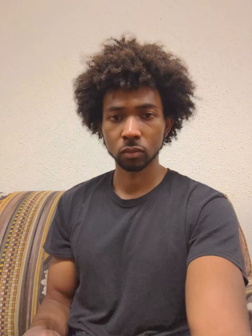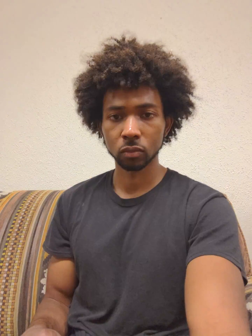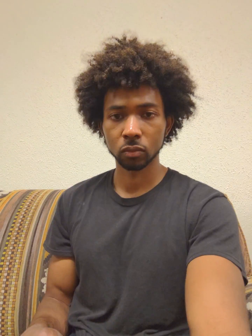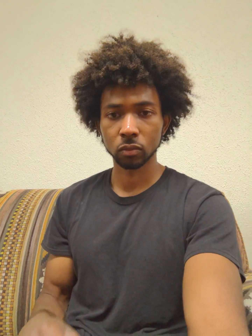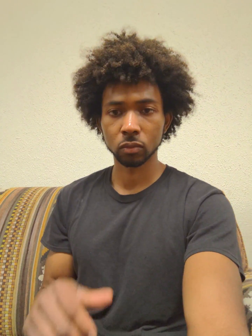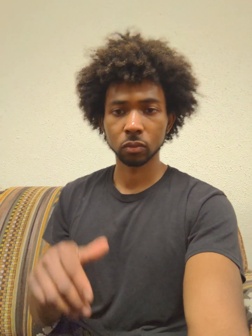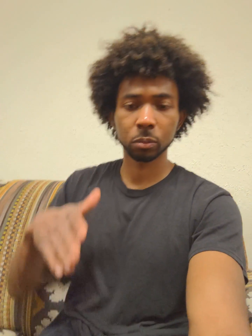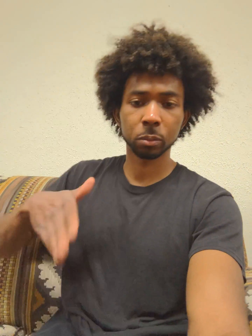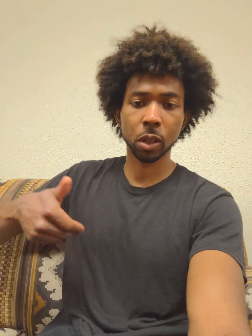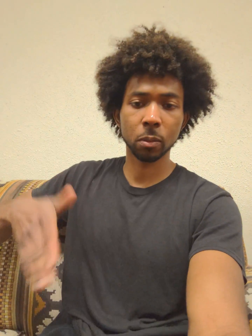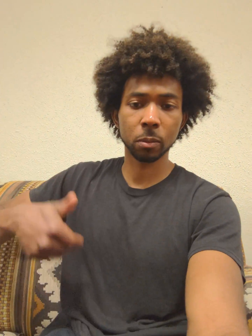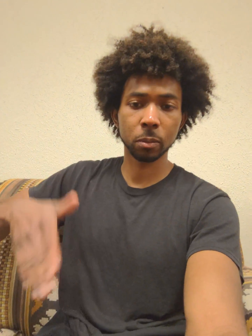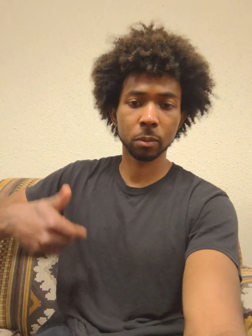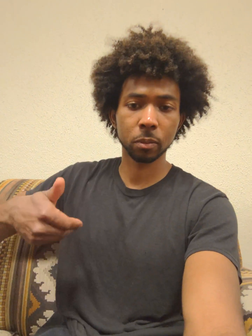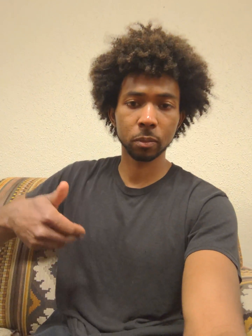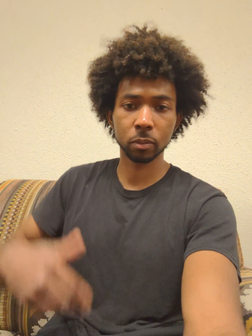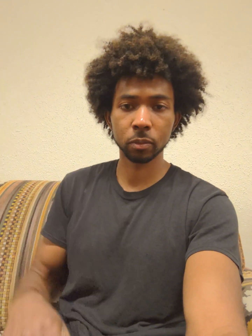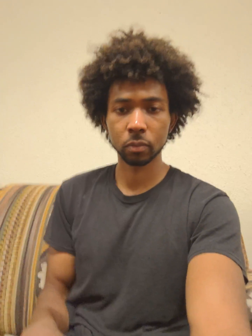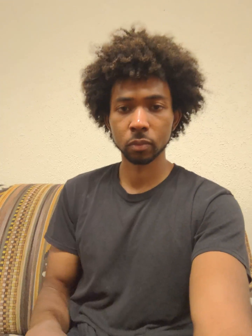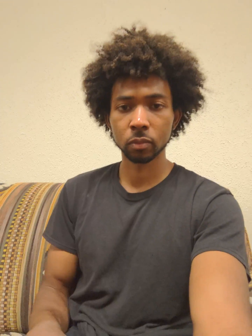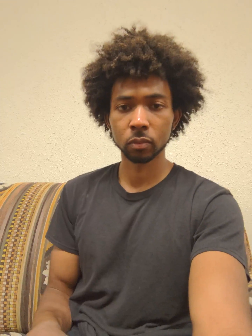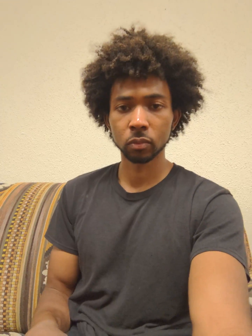pants